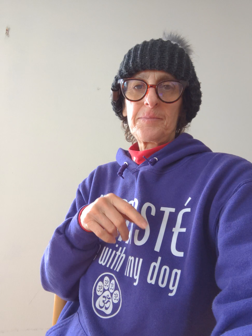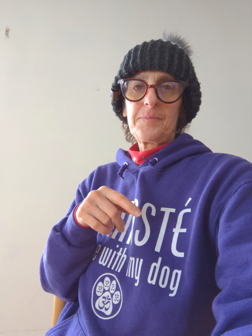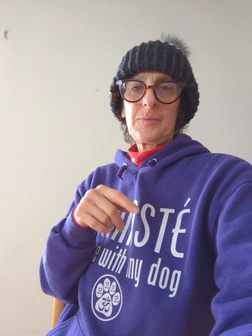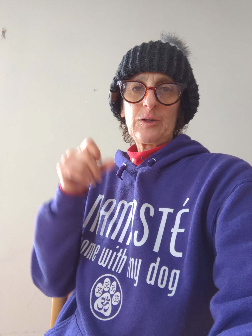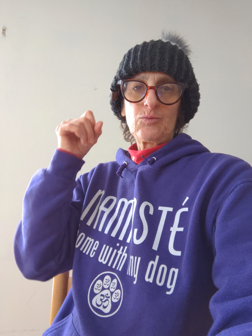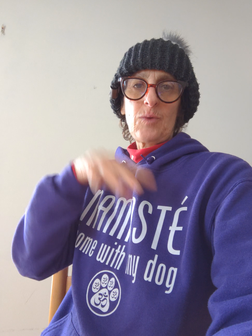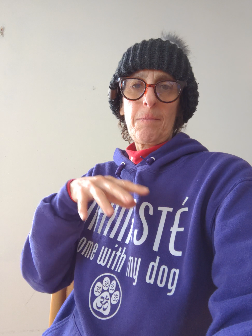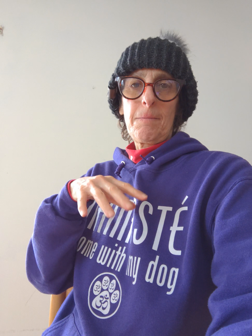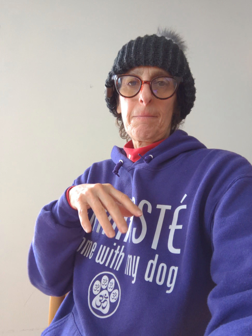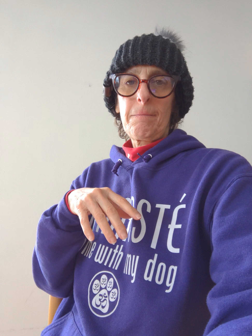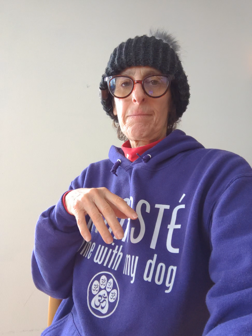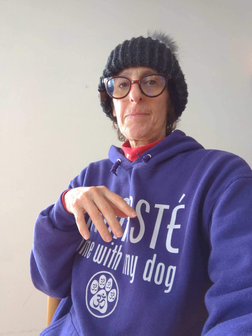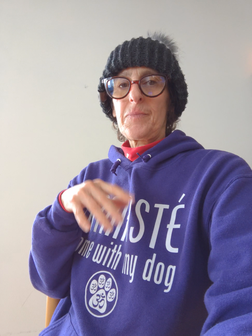drop